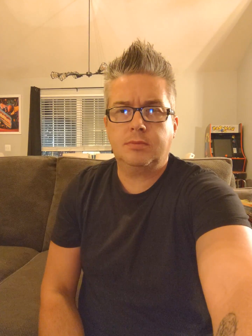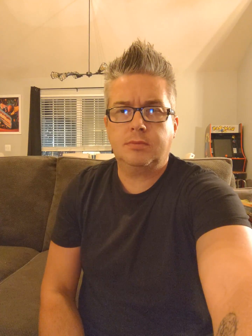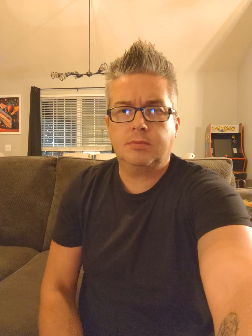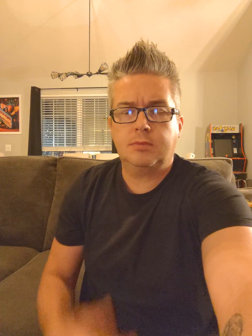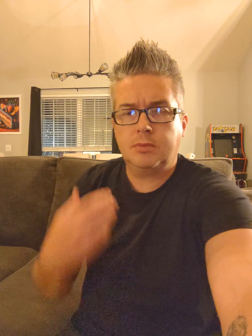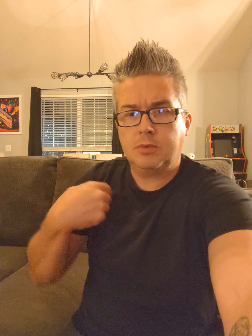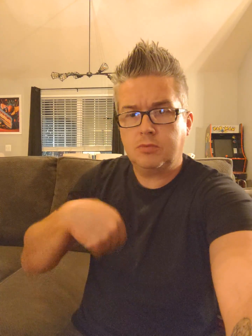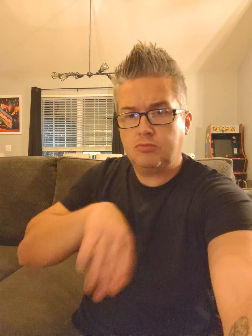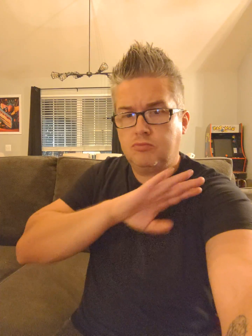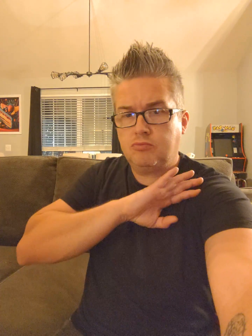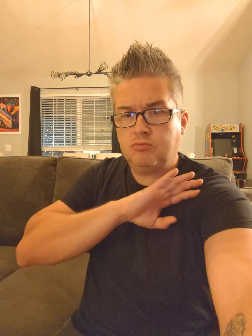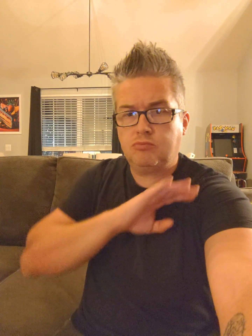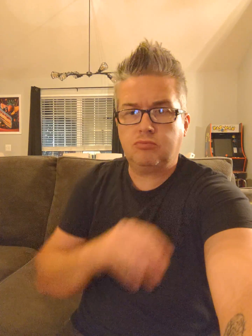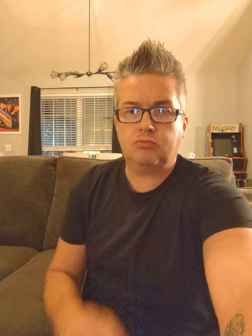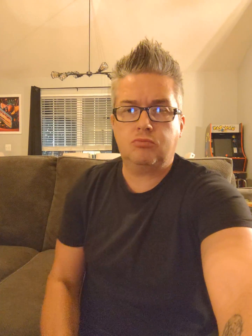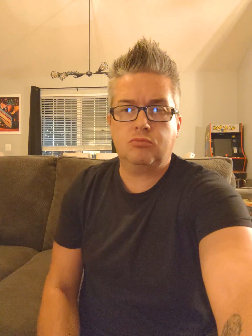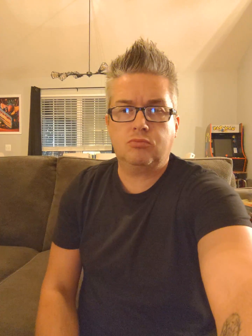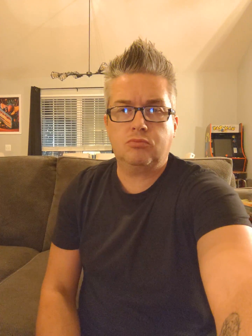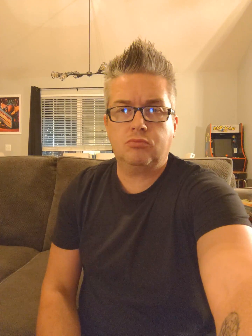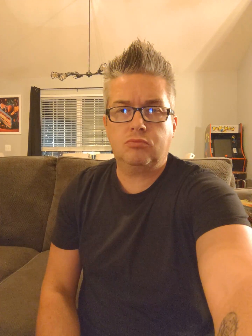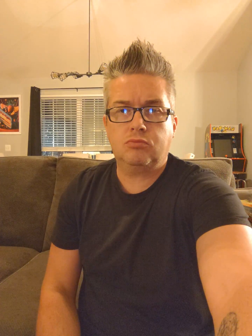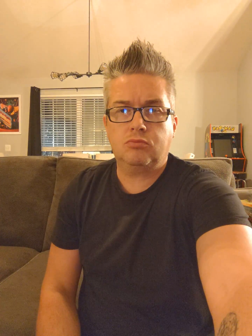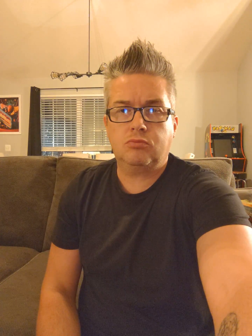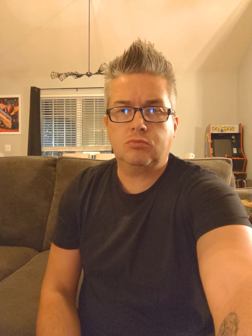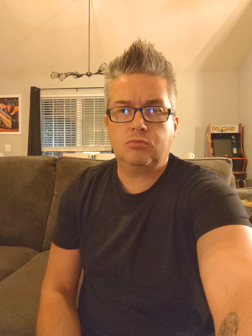scarf